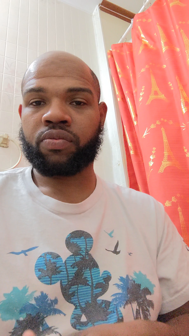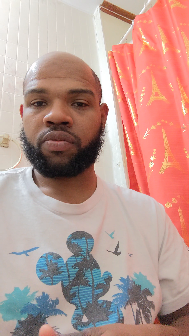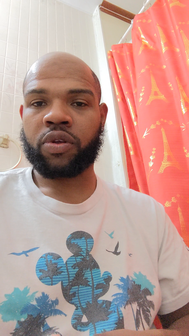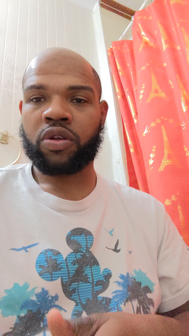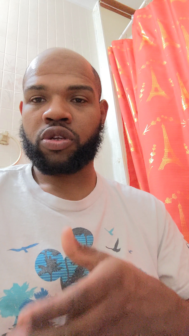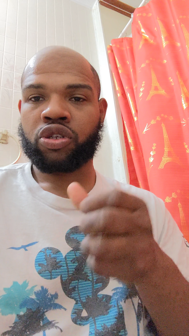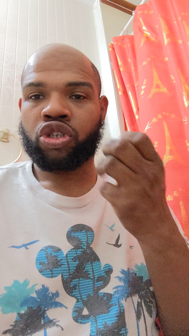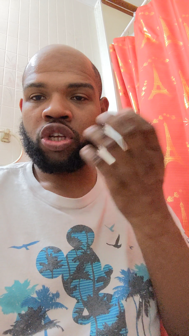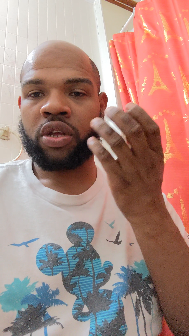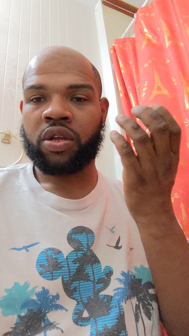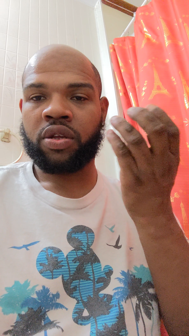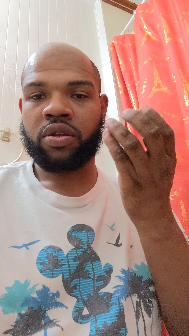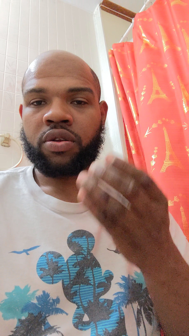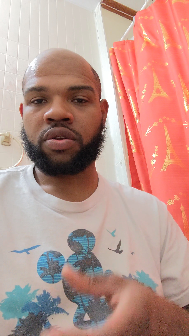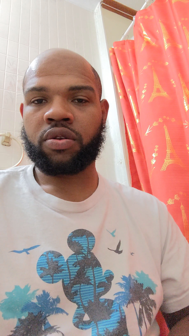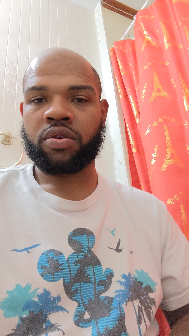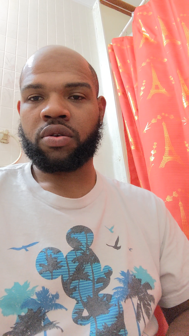shake